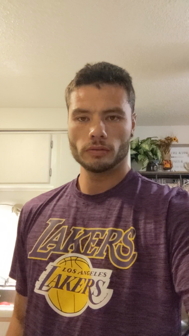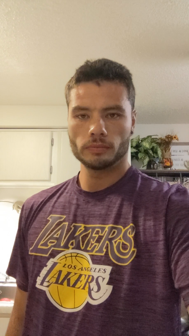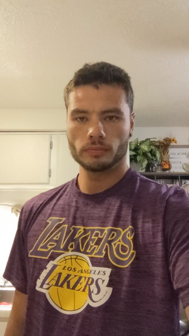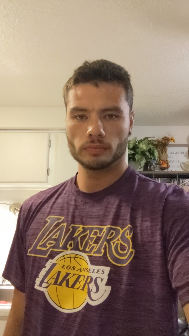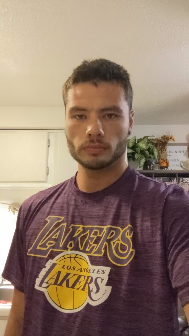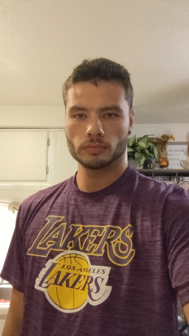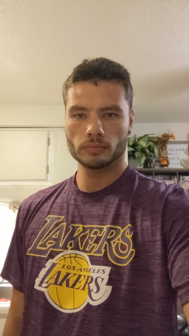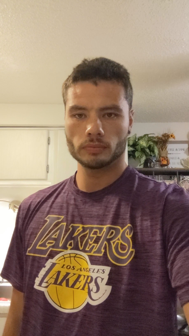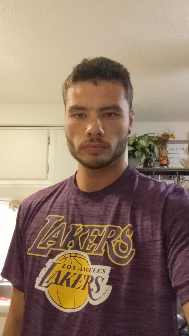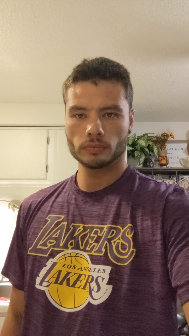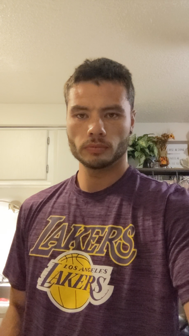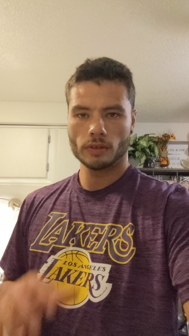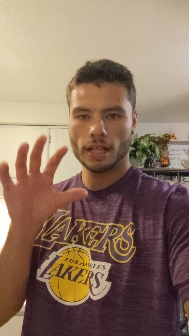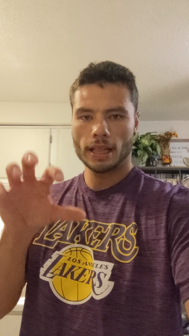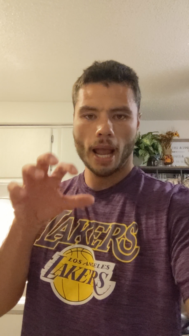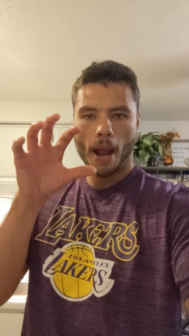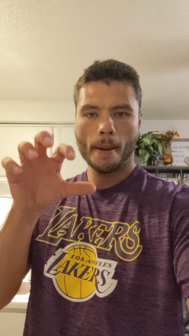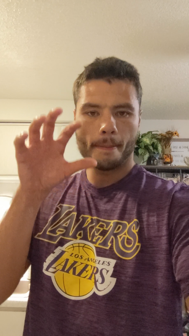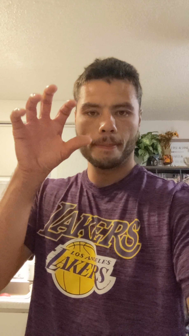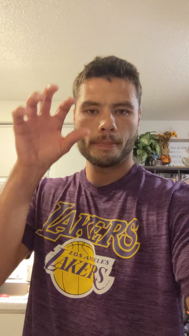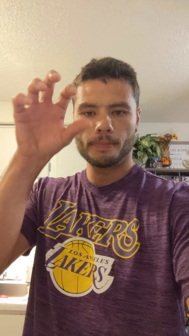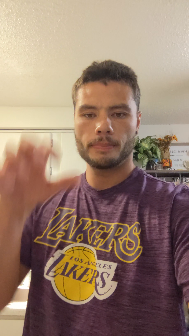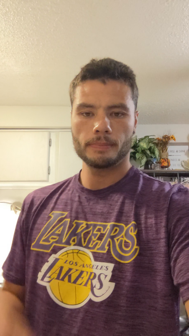climb